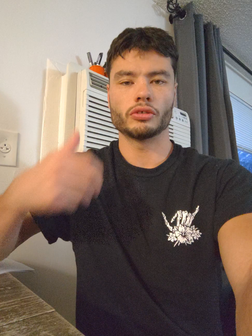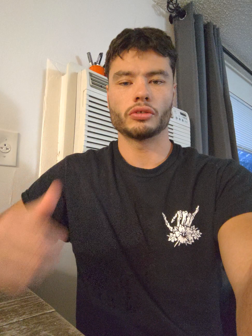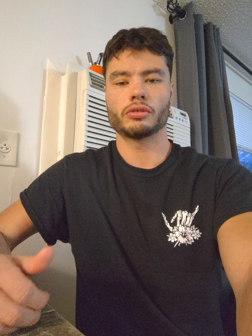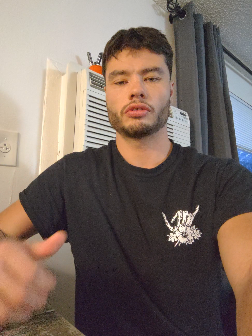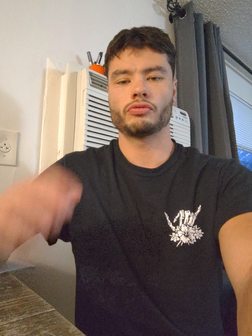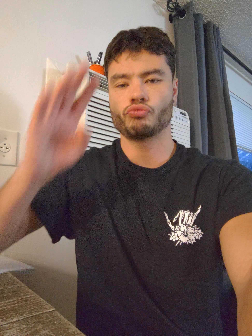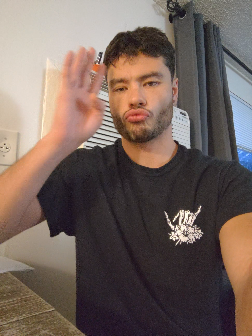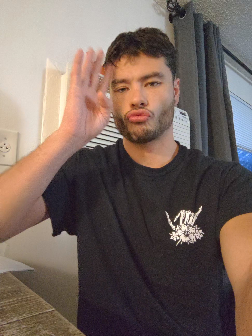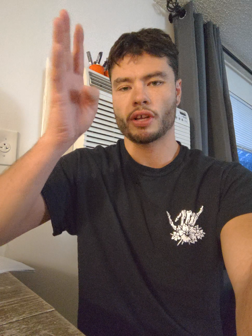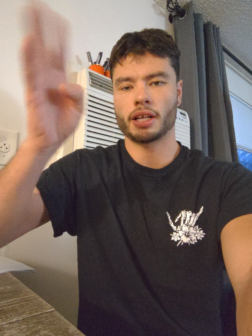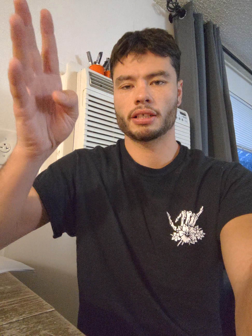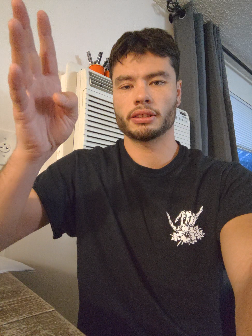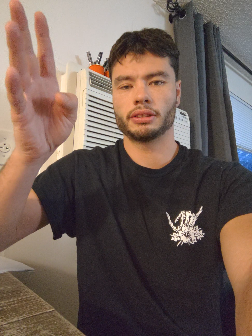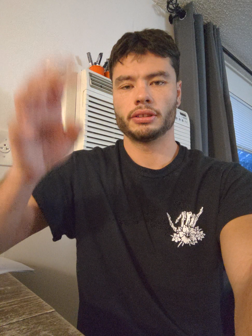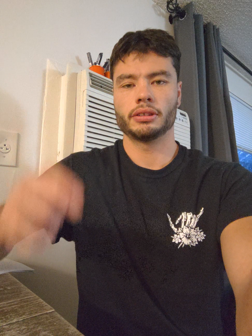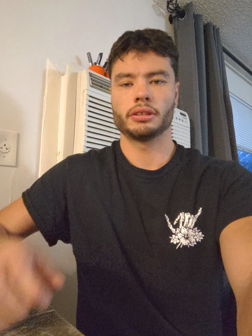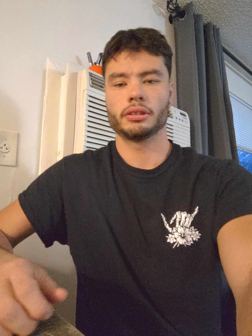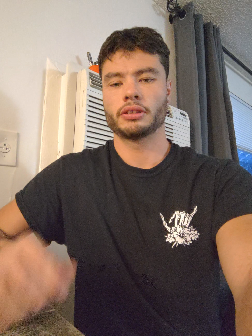pretend